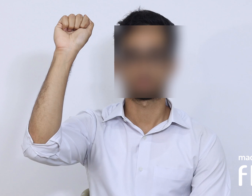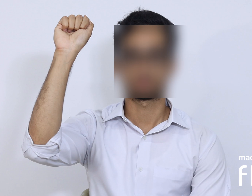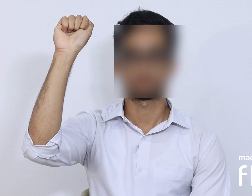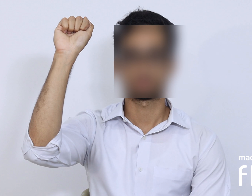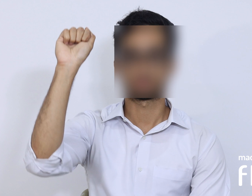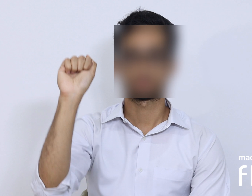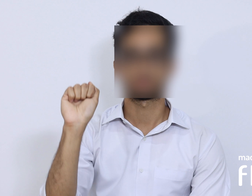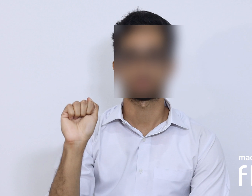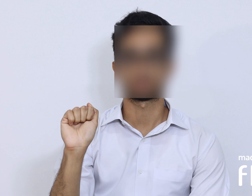آ